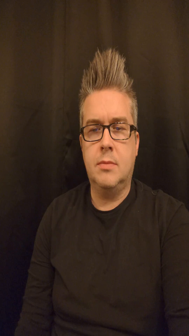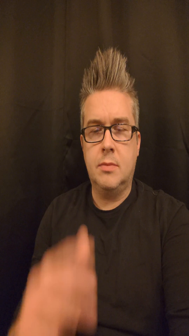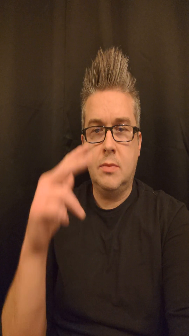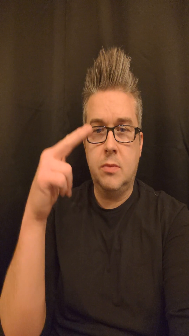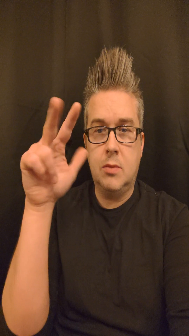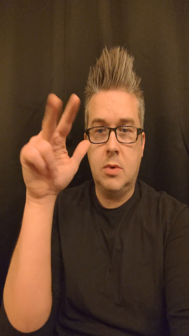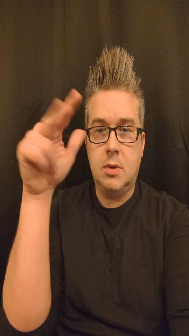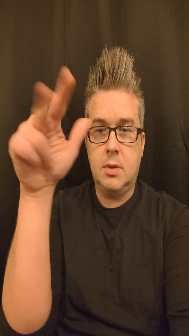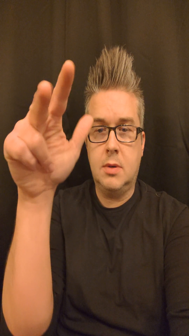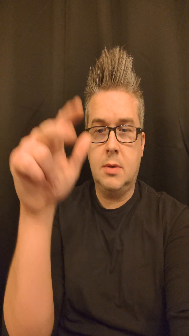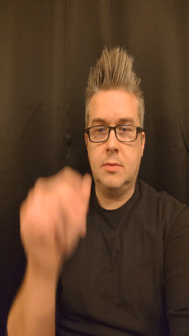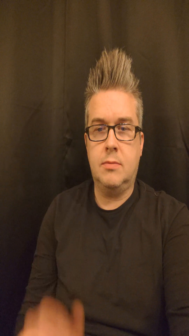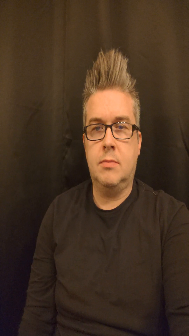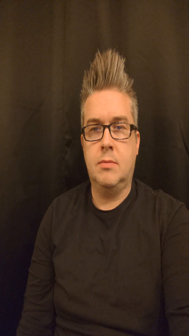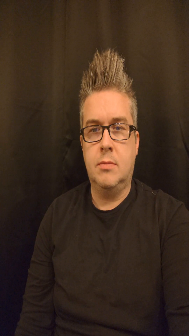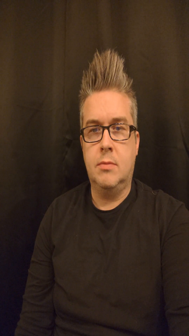helicopter